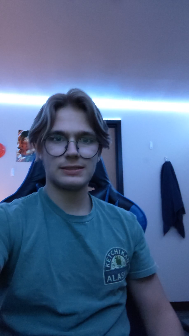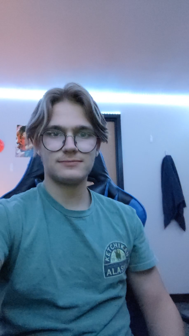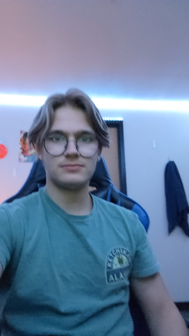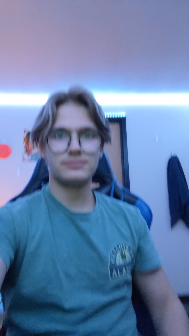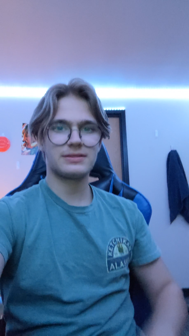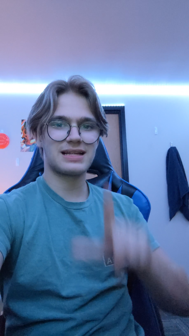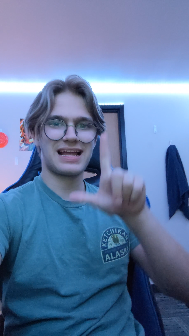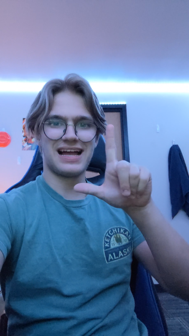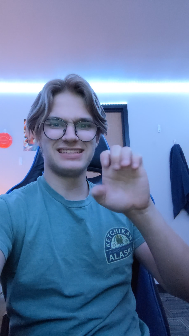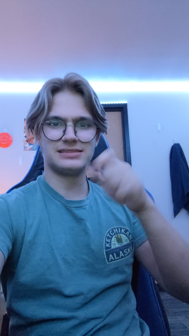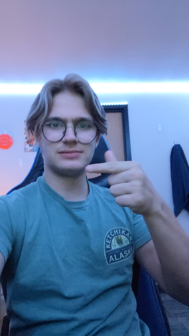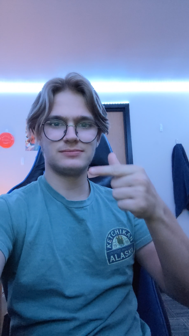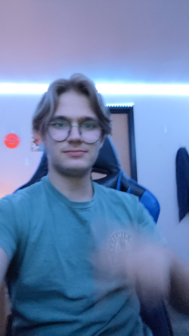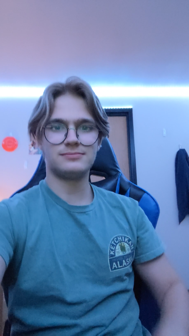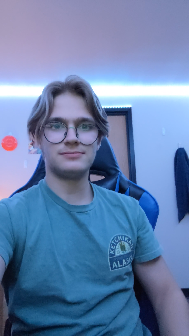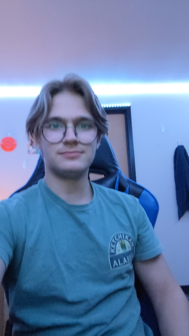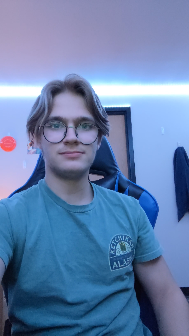leg